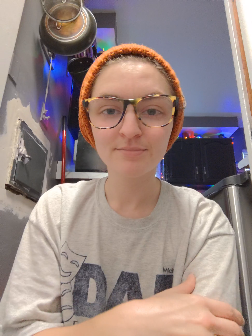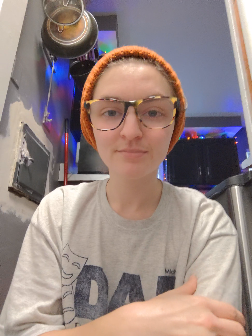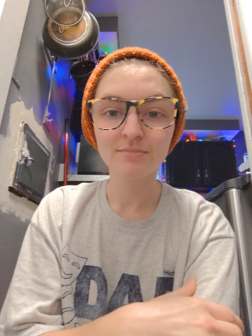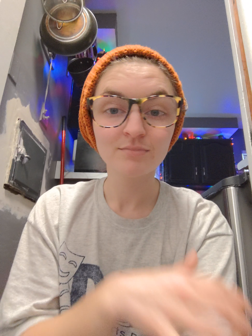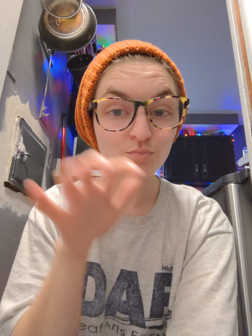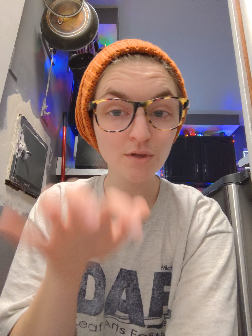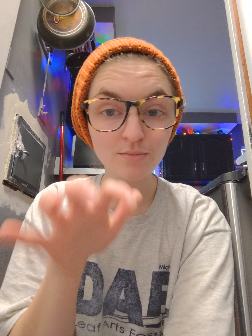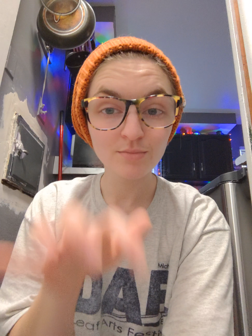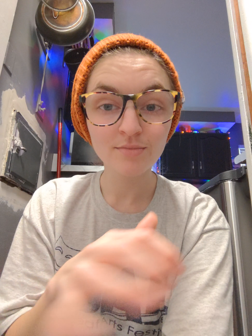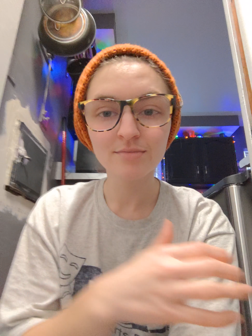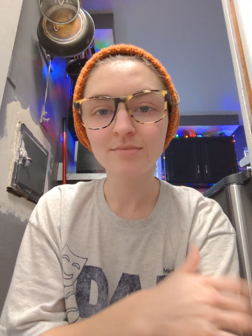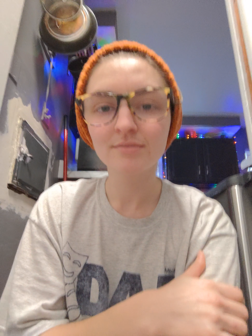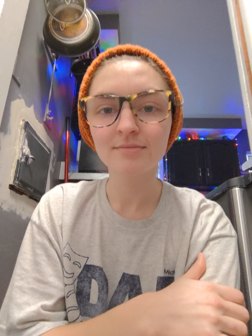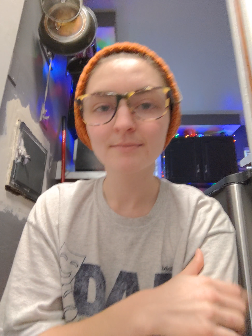alligator